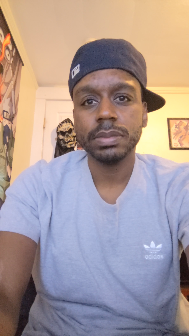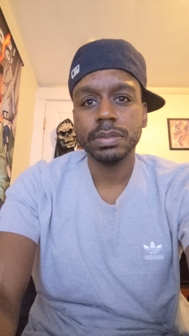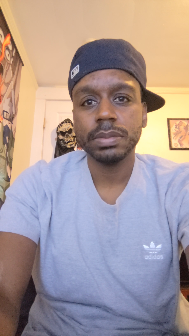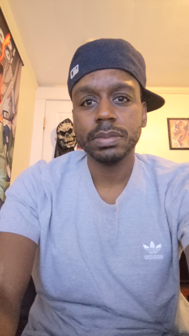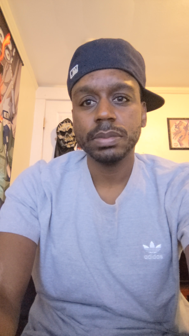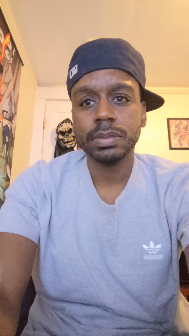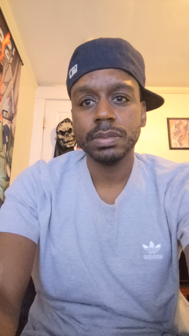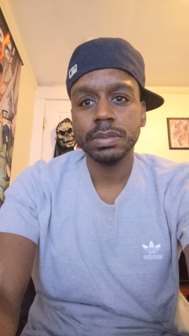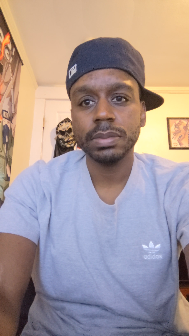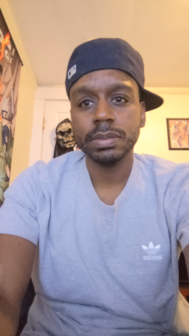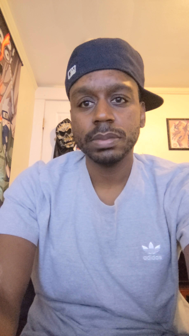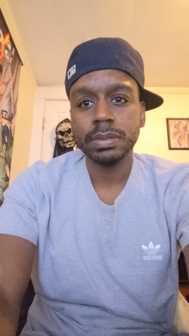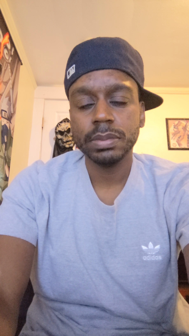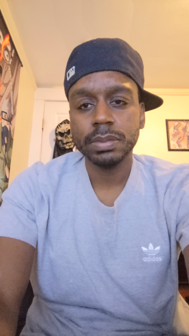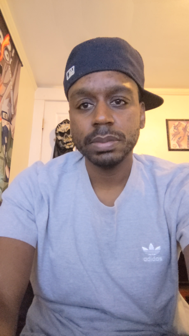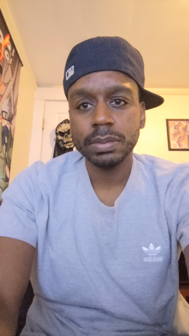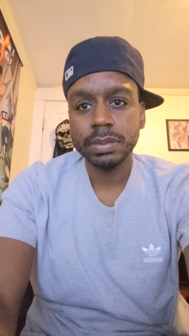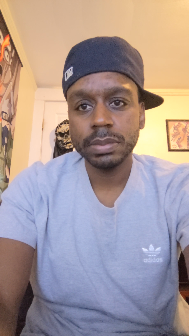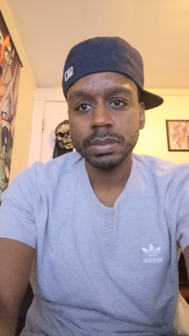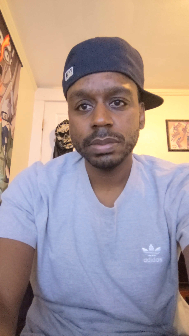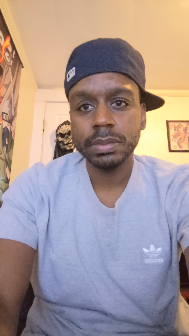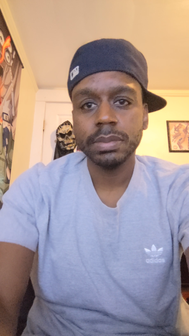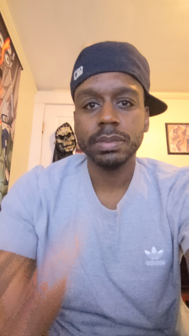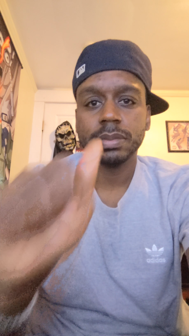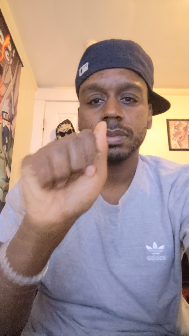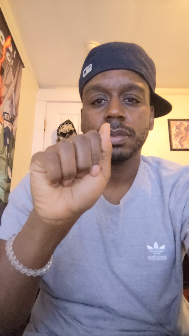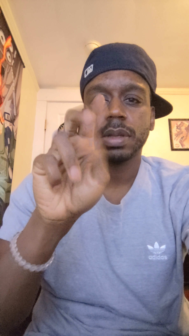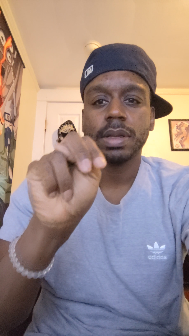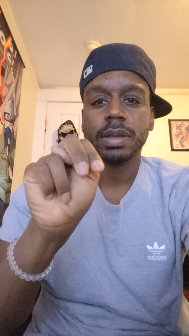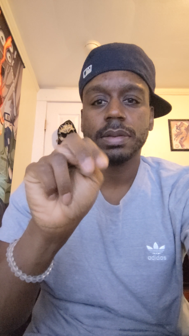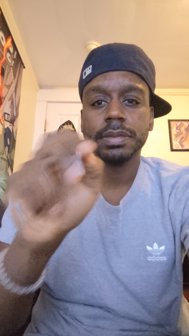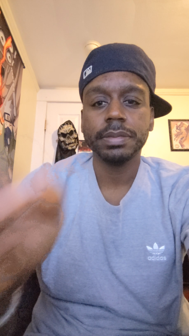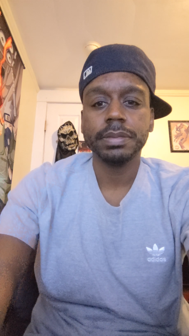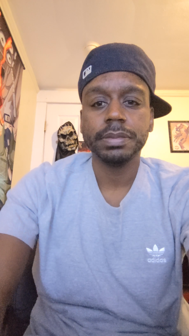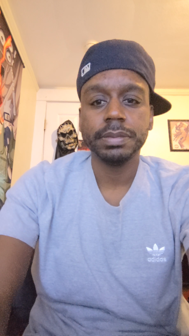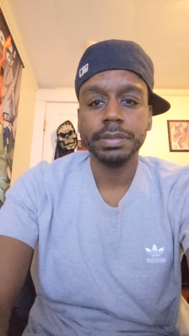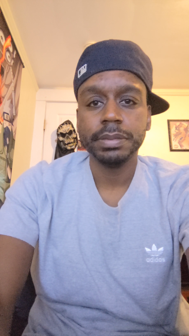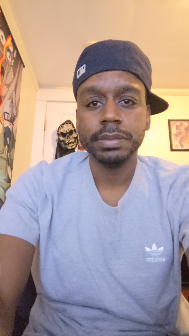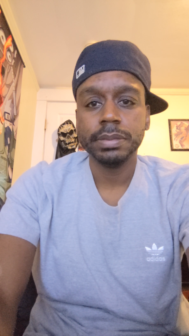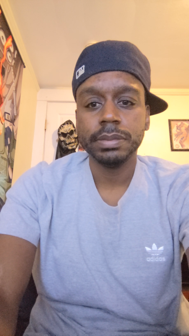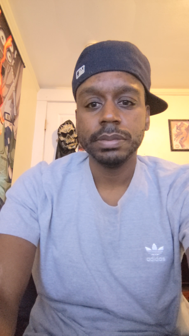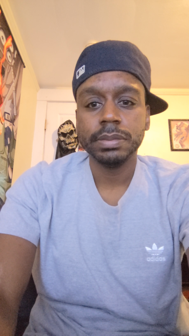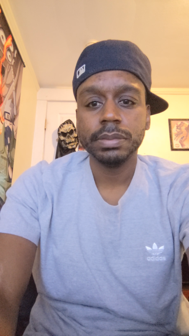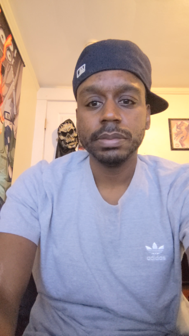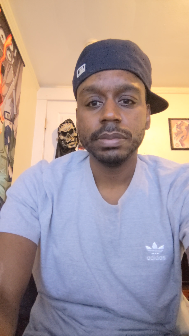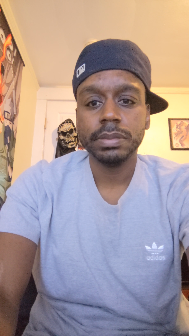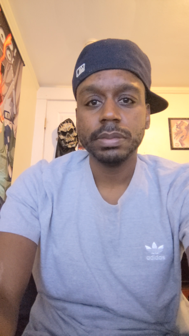an